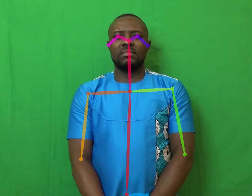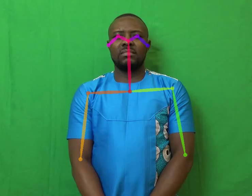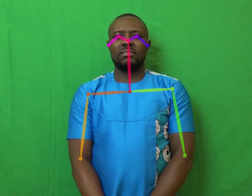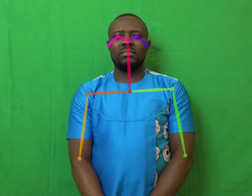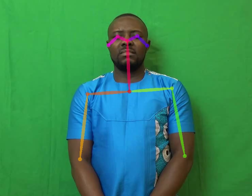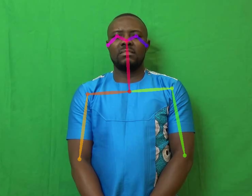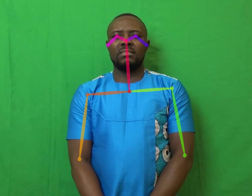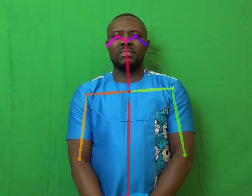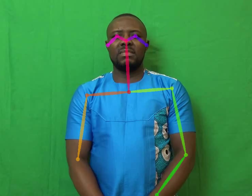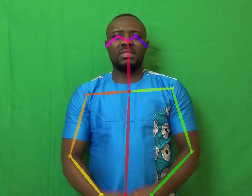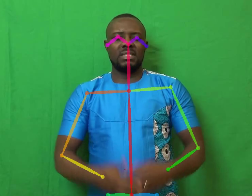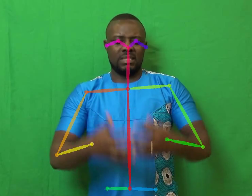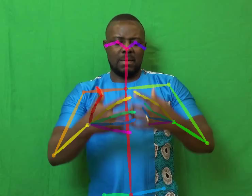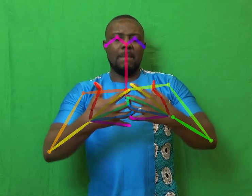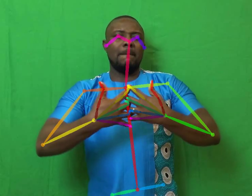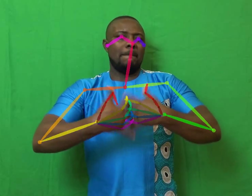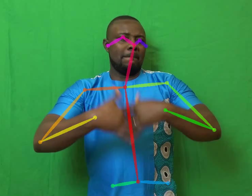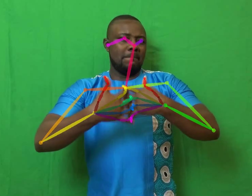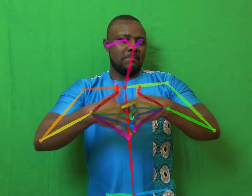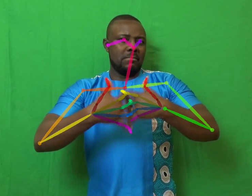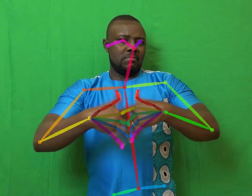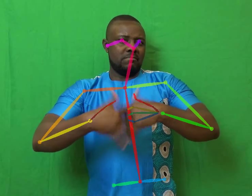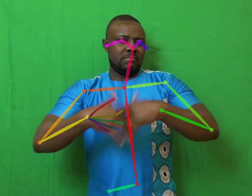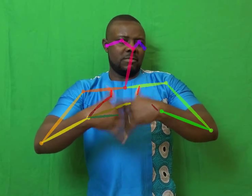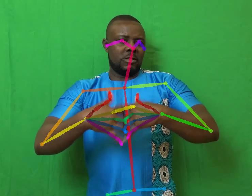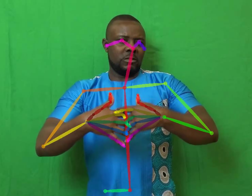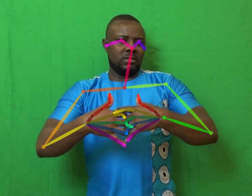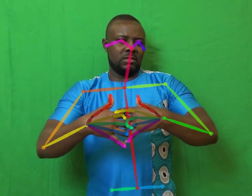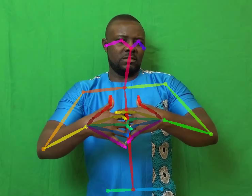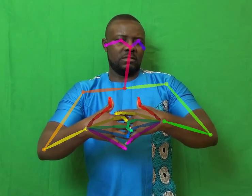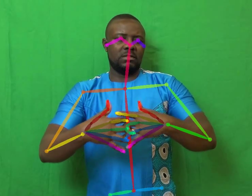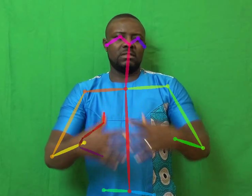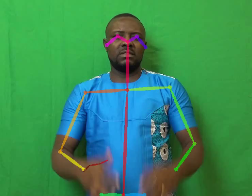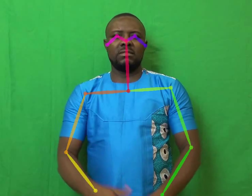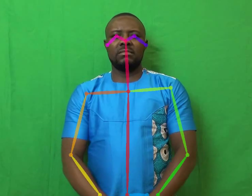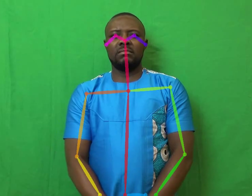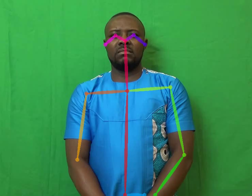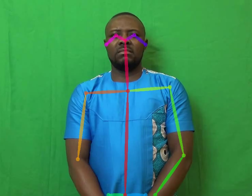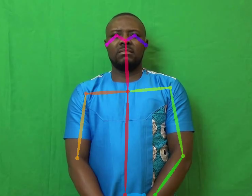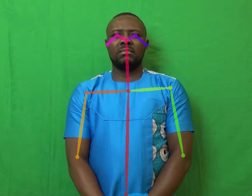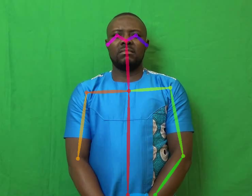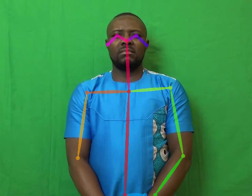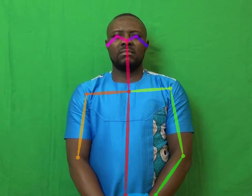machine